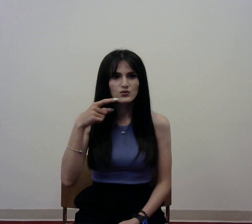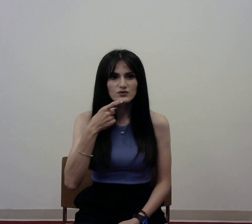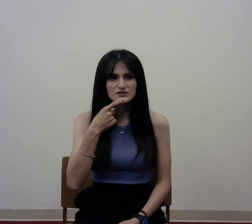dil